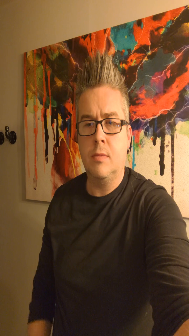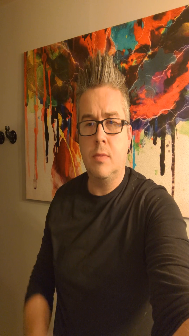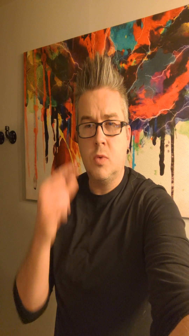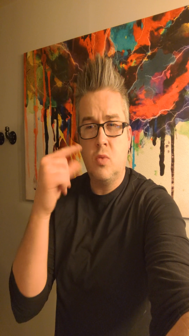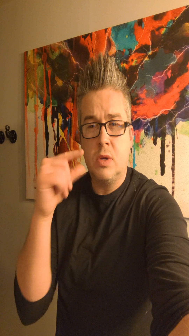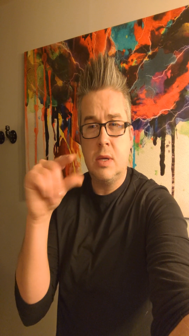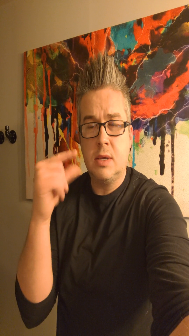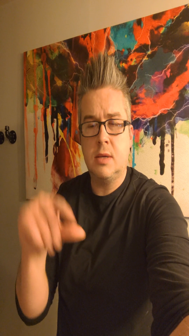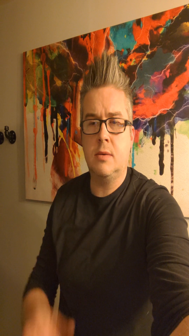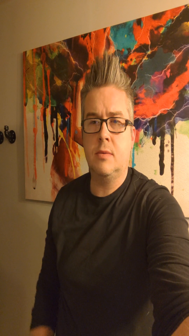green